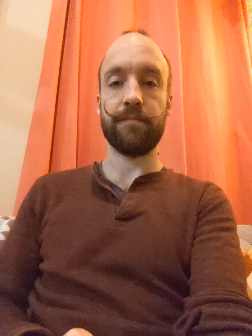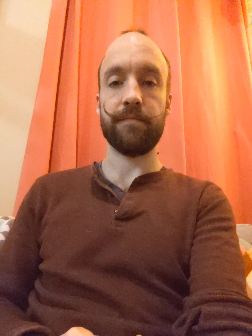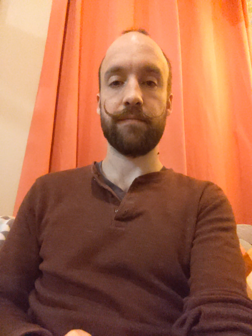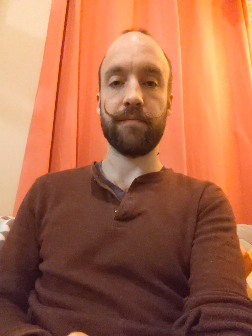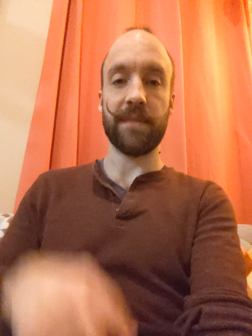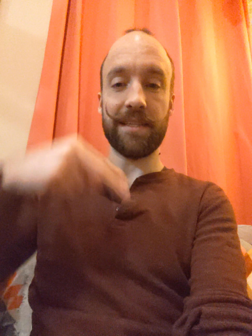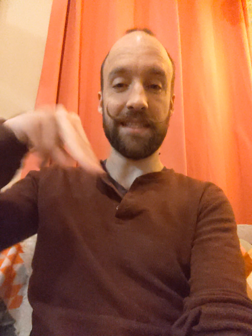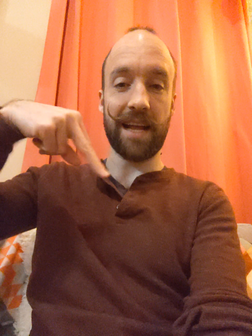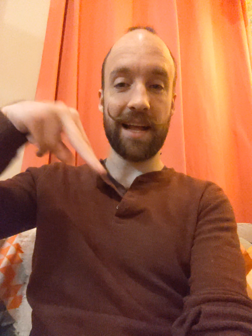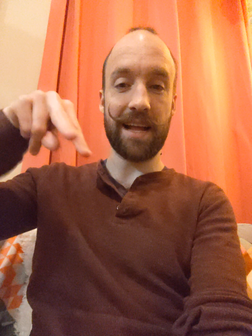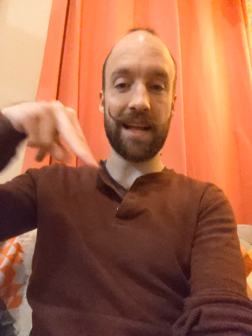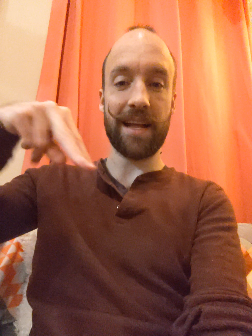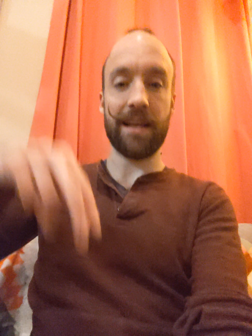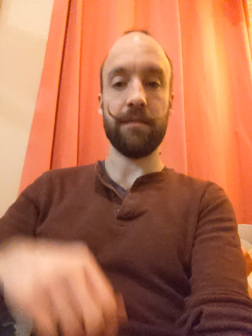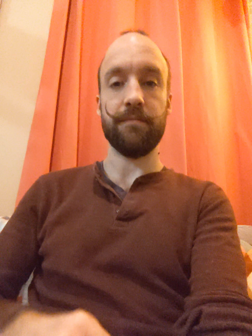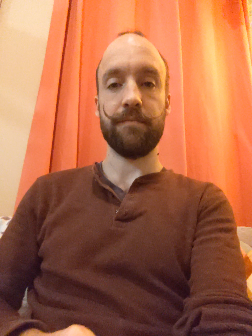dance